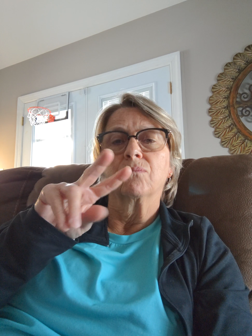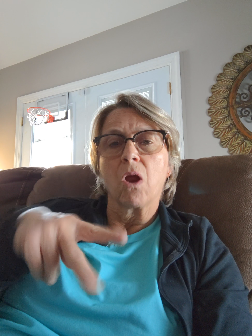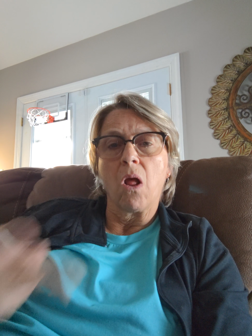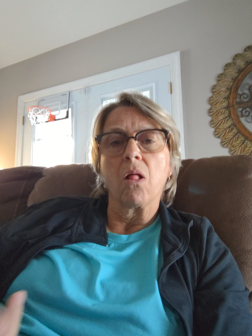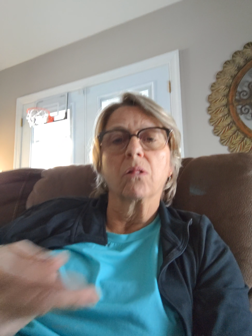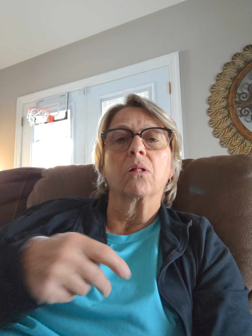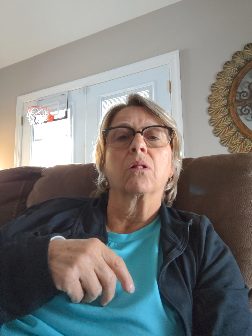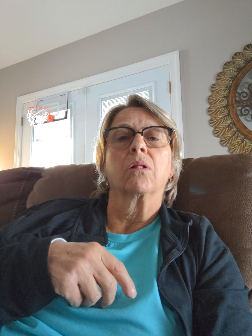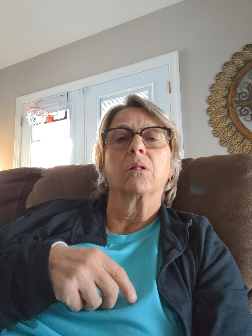fall